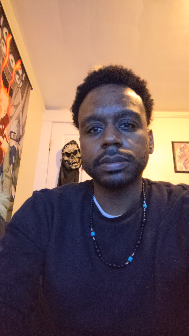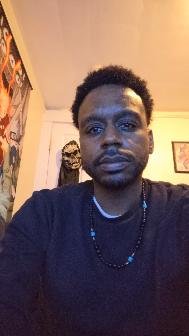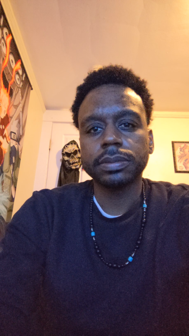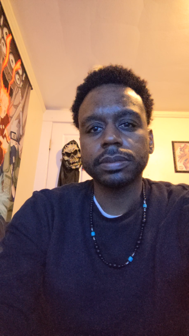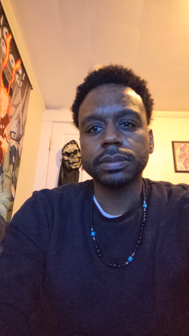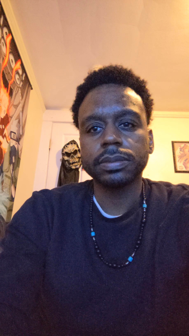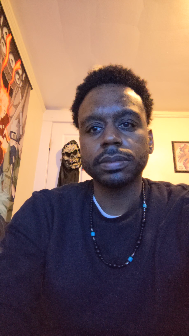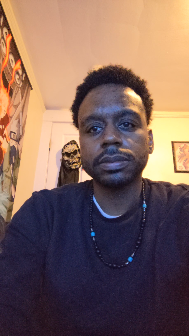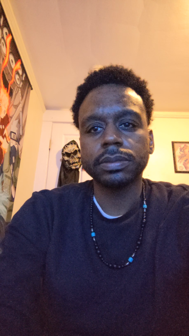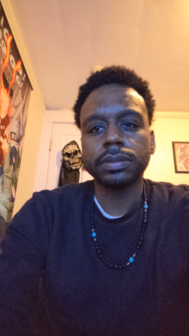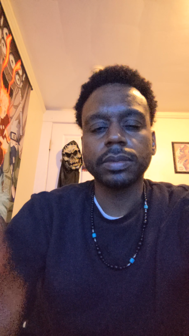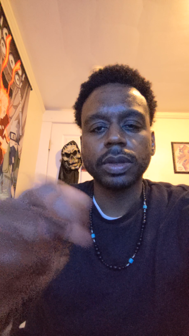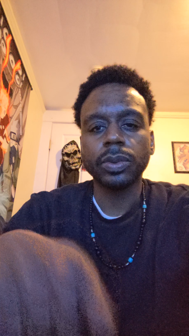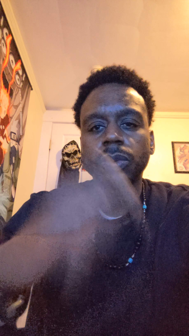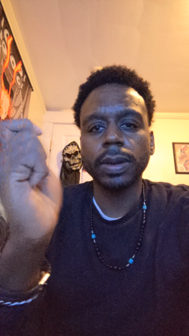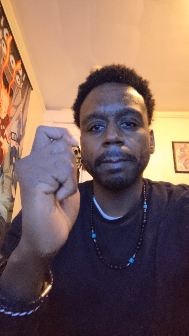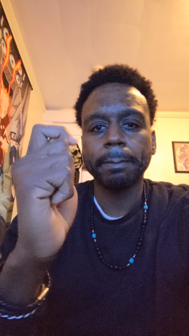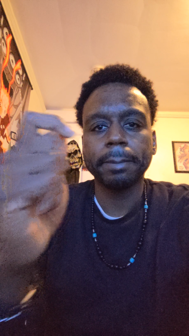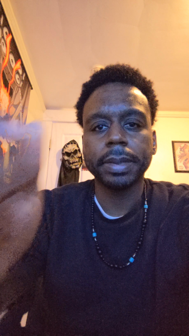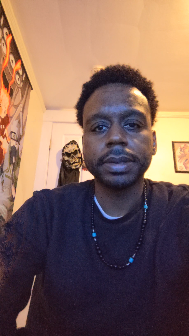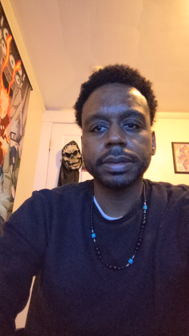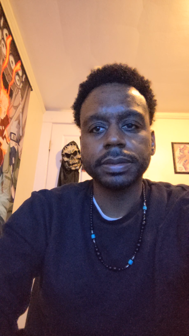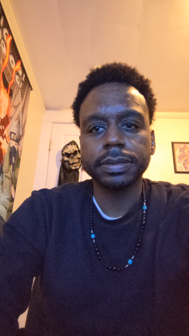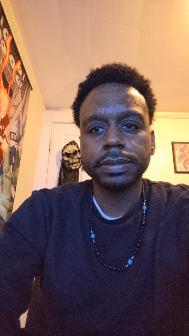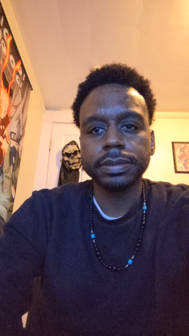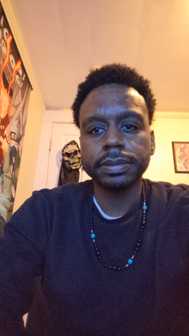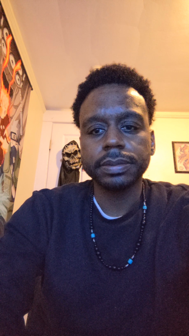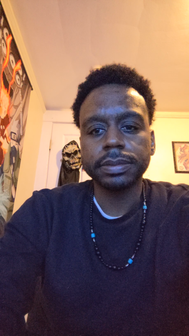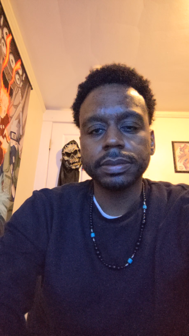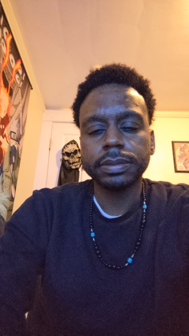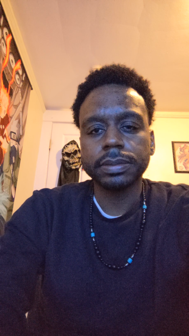rip